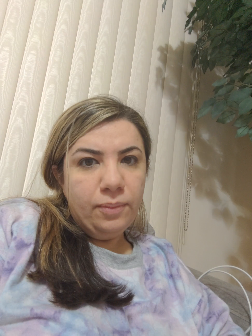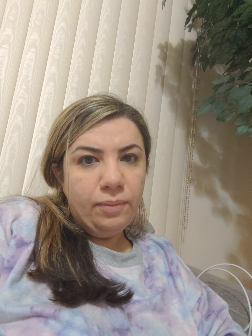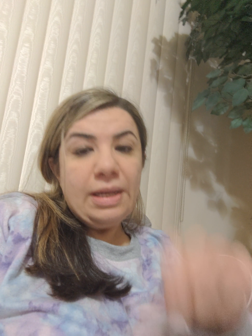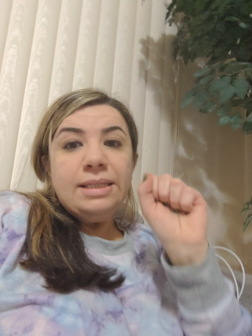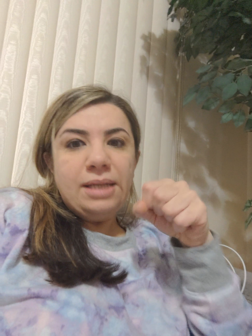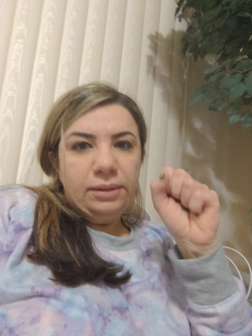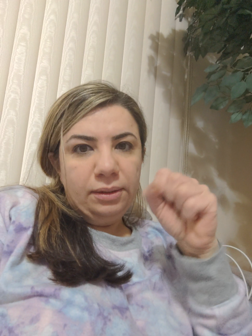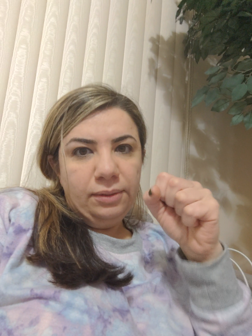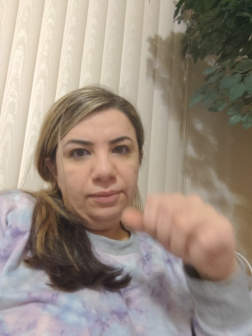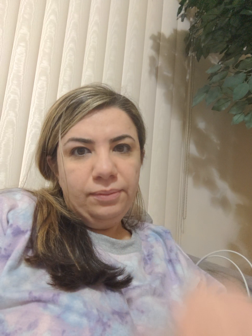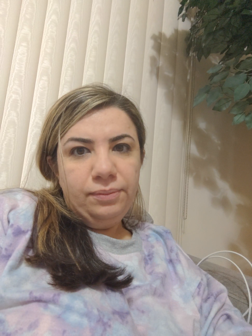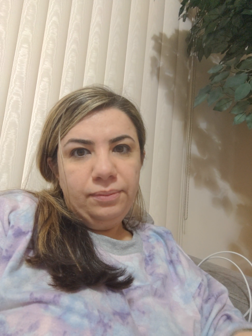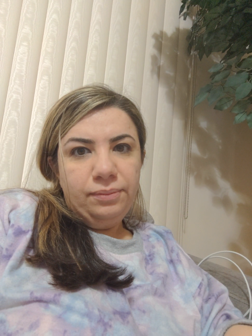yes